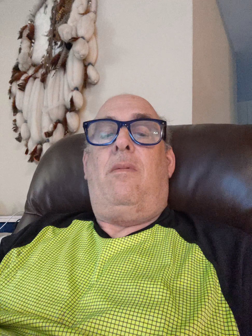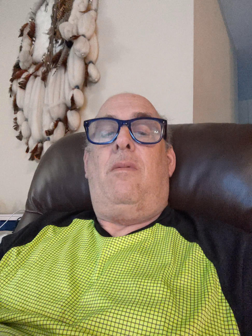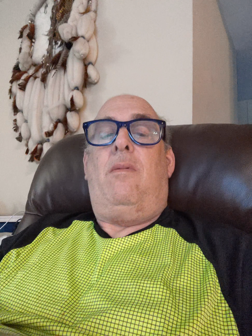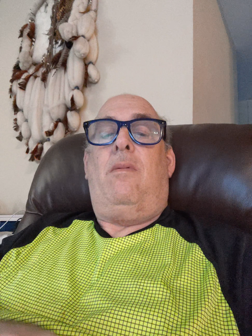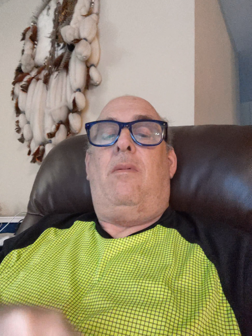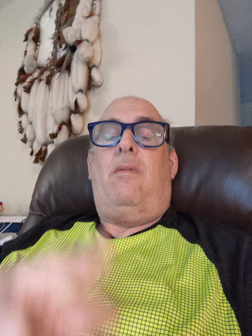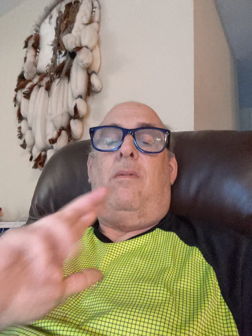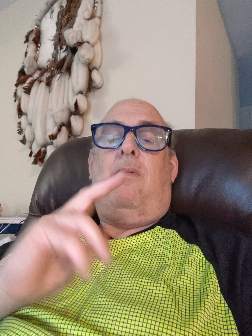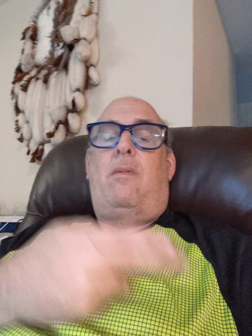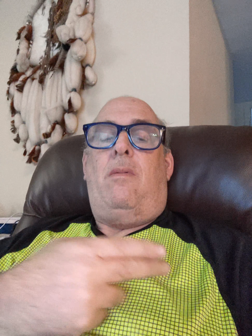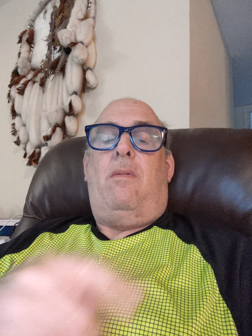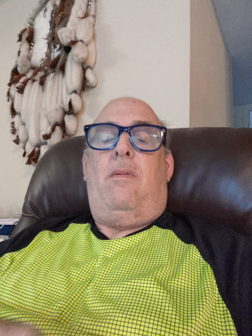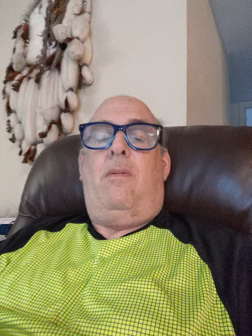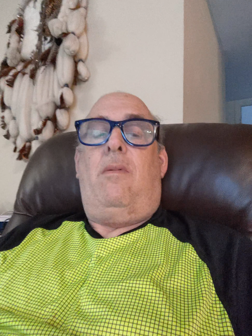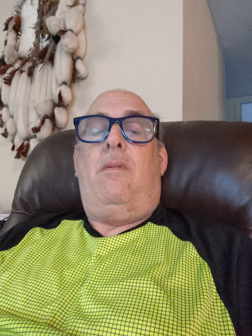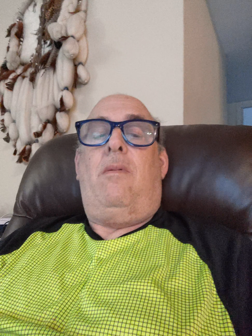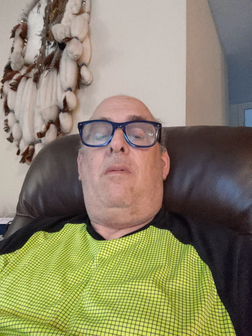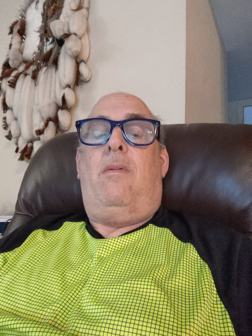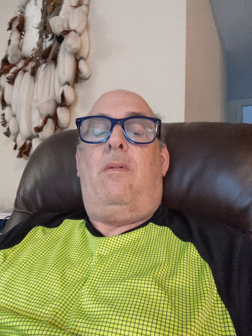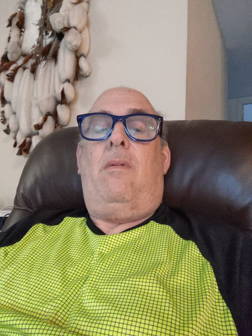we